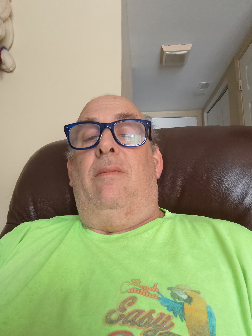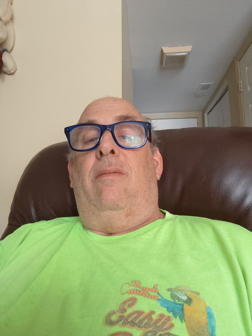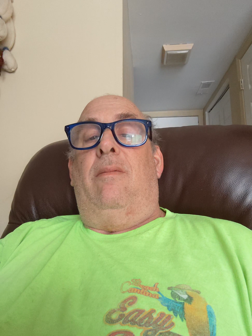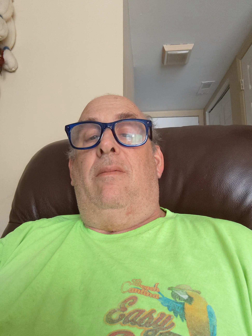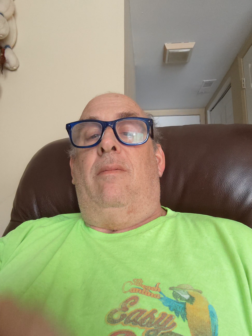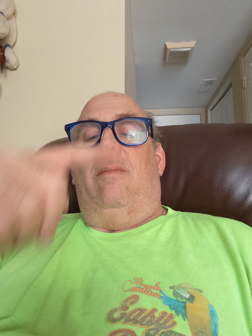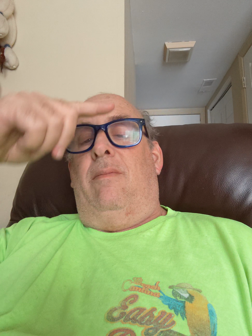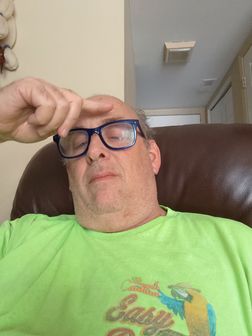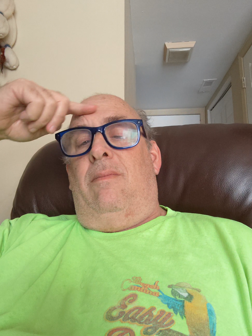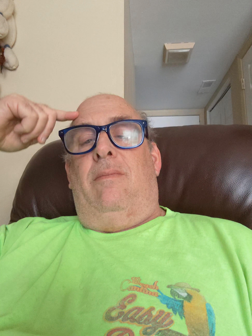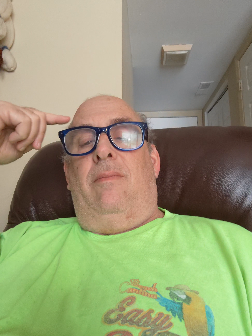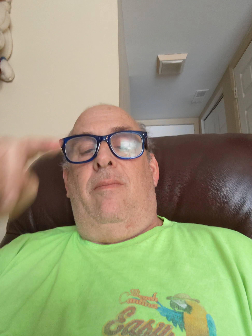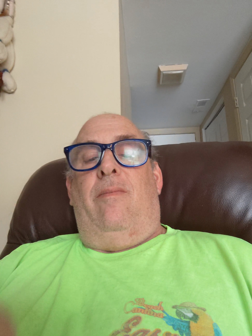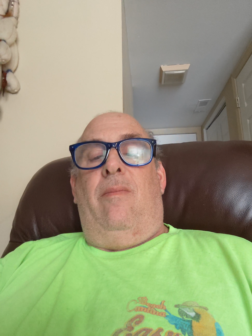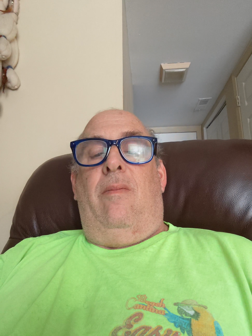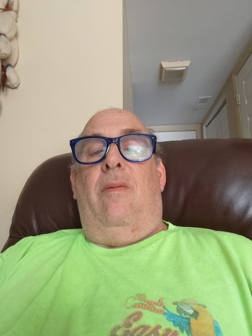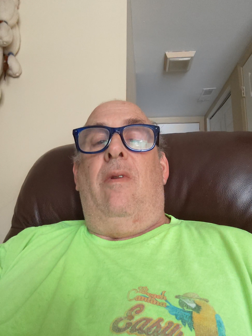black